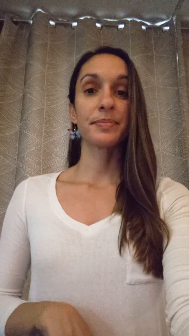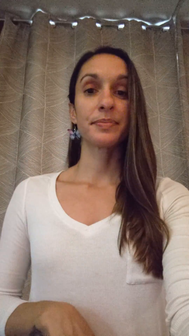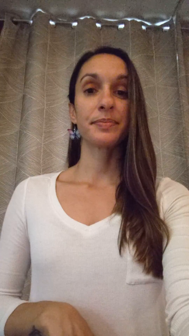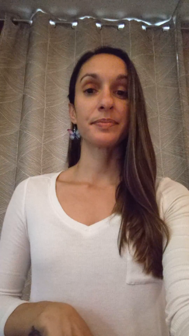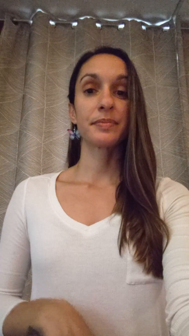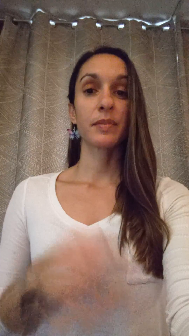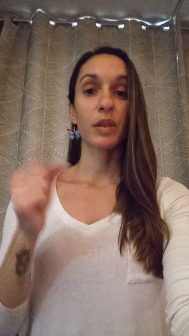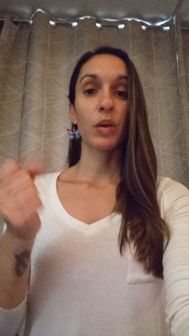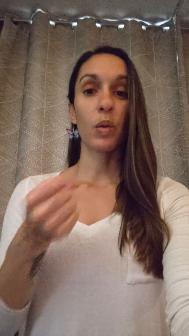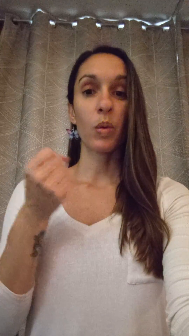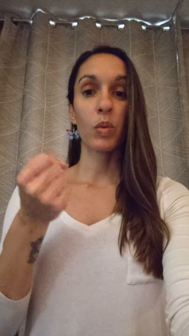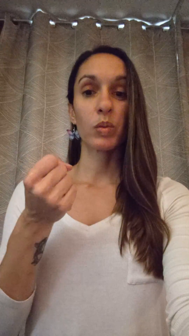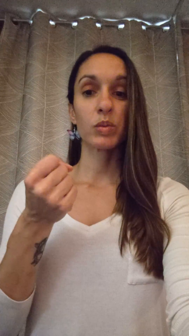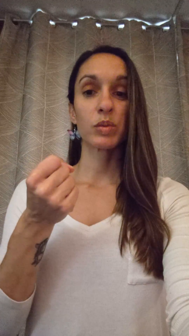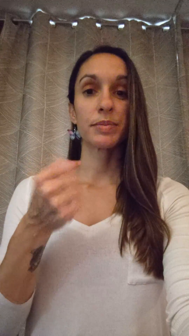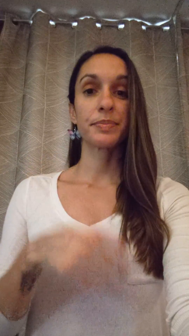hold